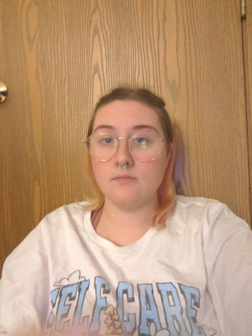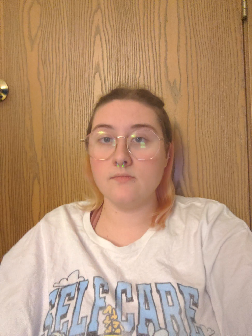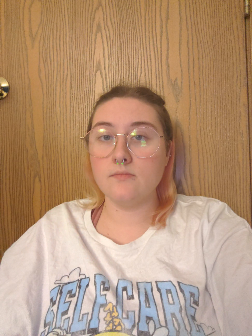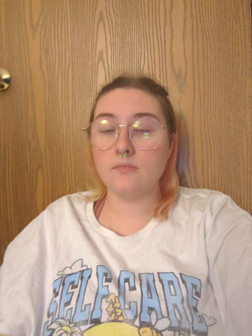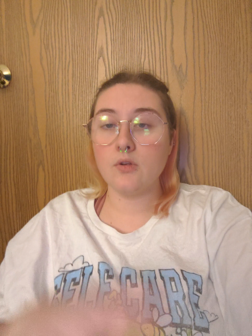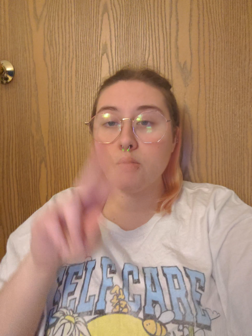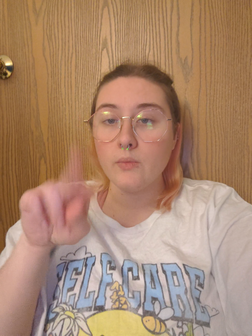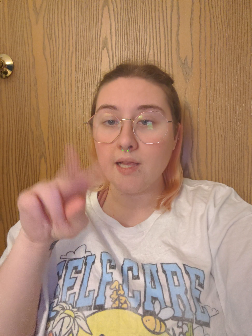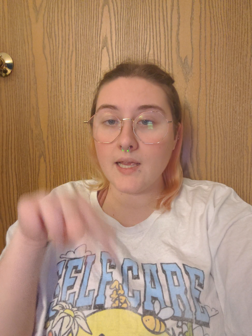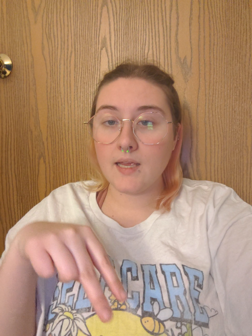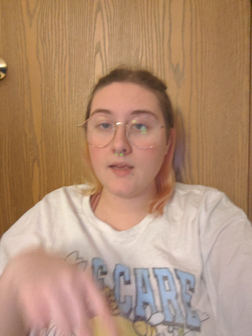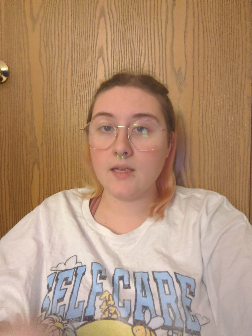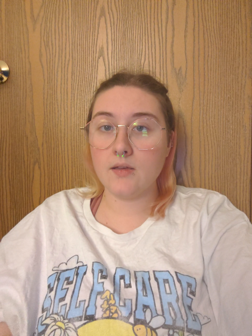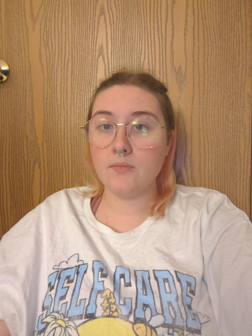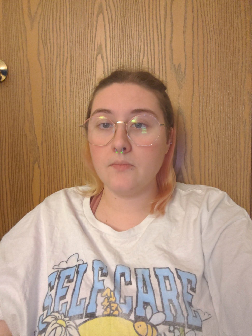read